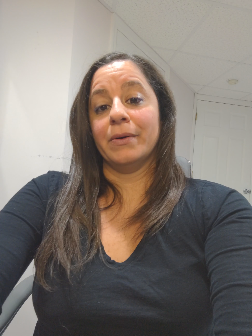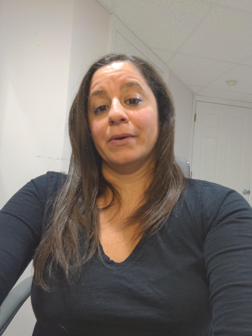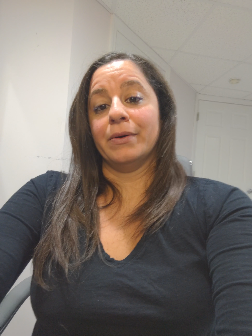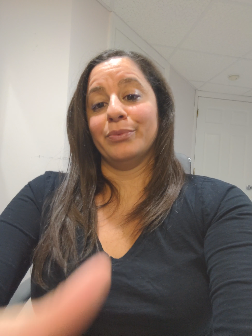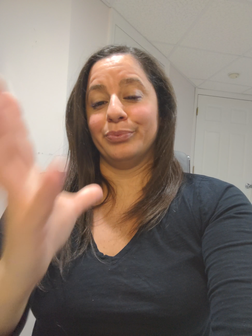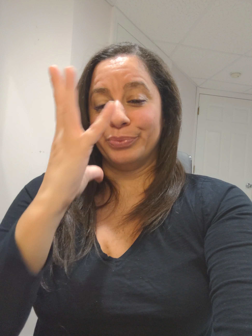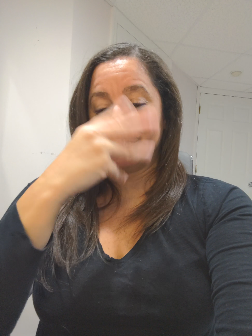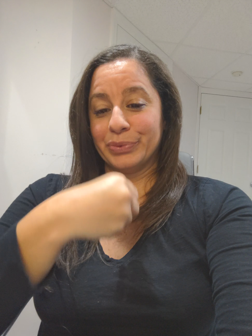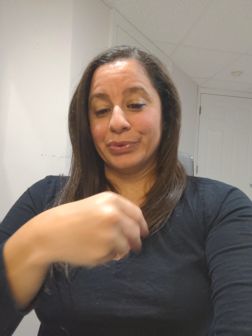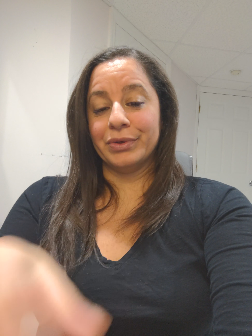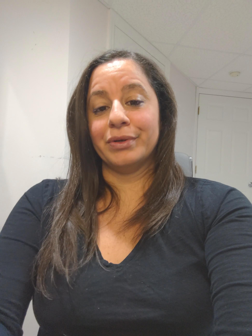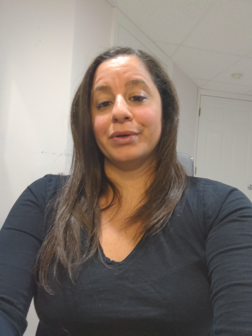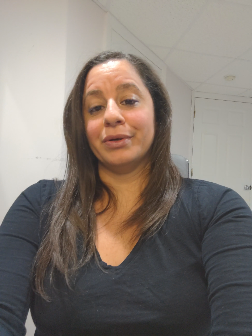pretty